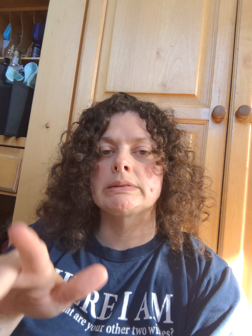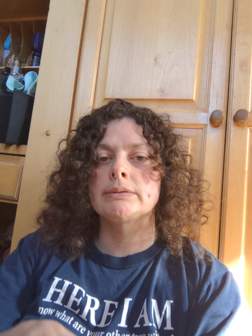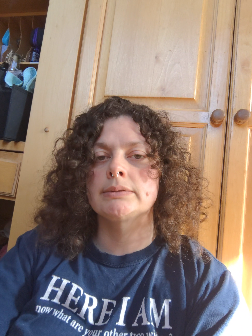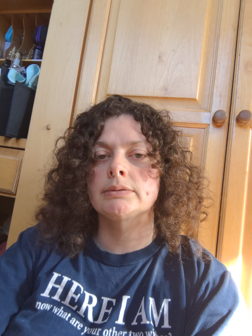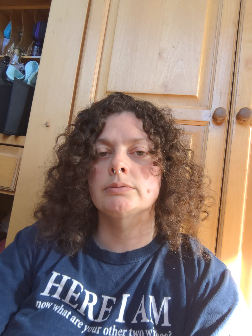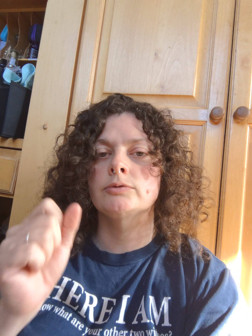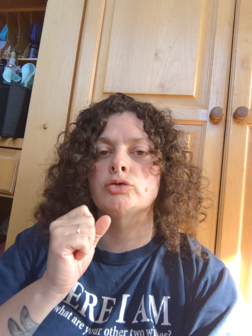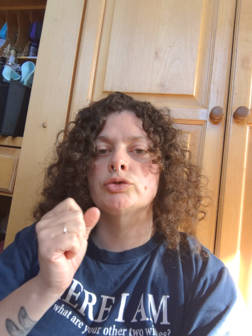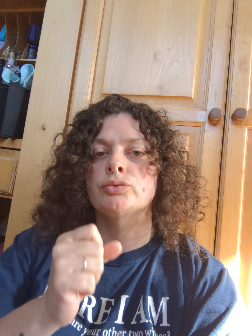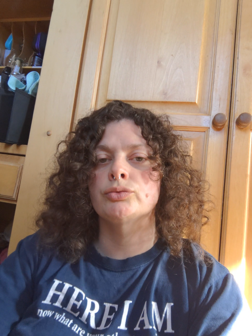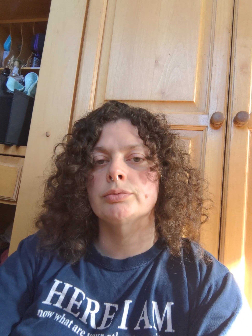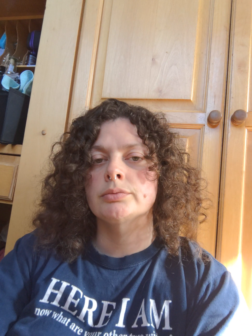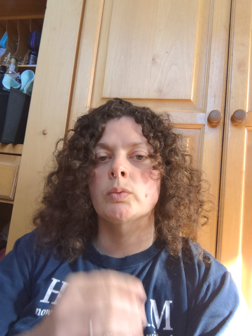refrigerator